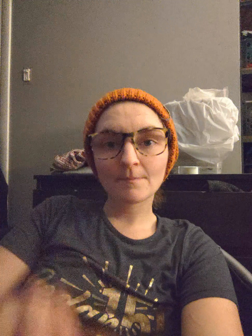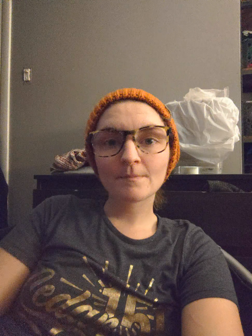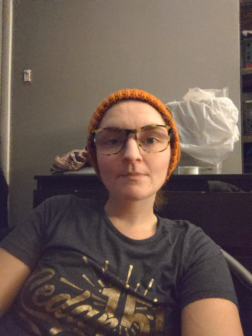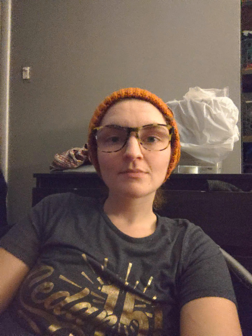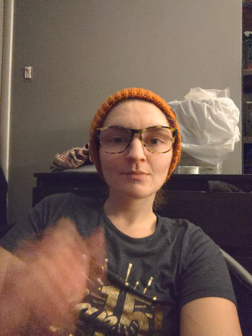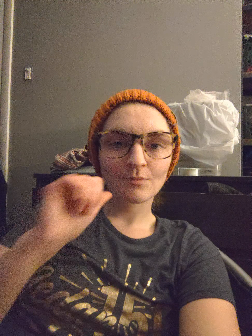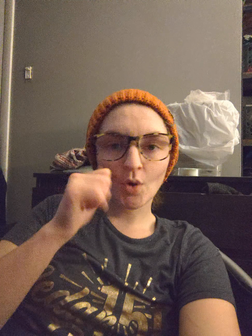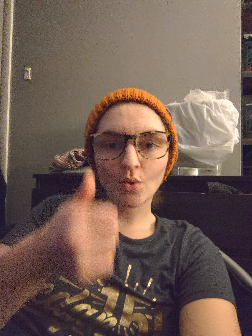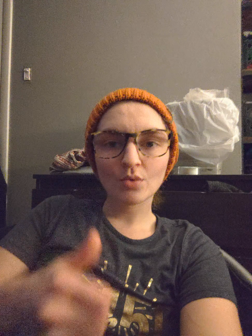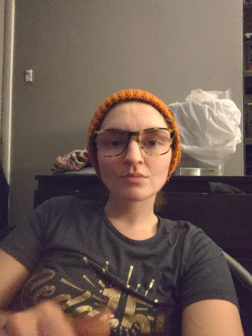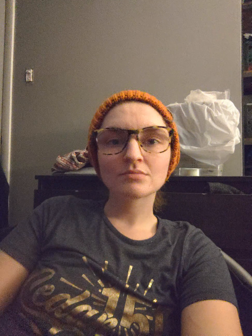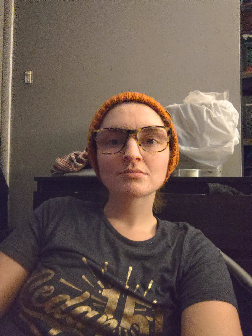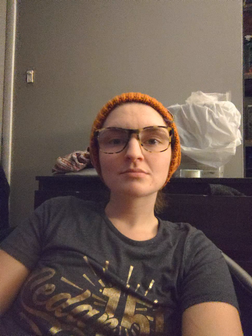tomorrow